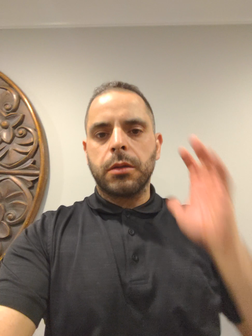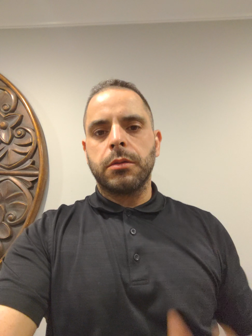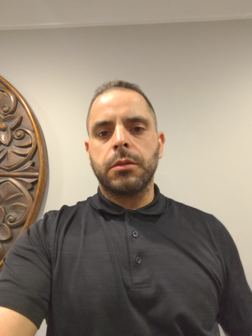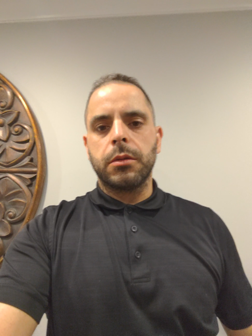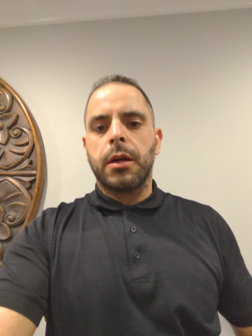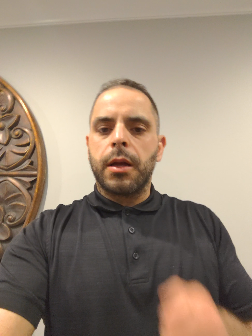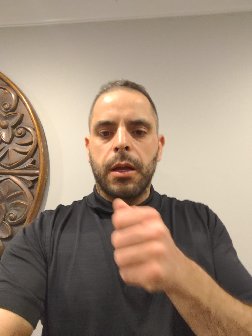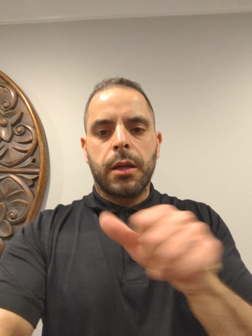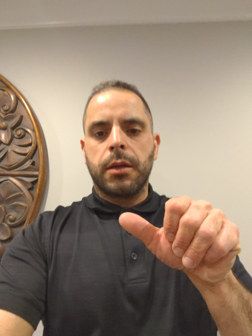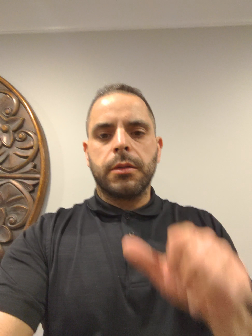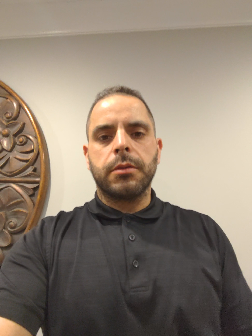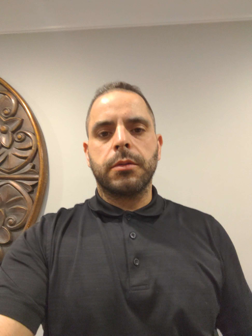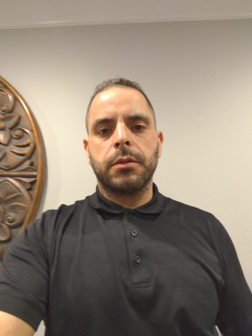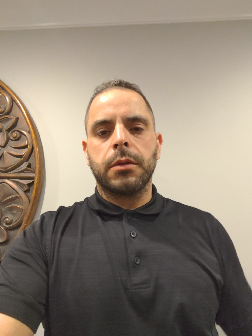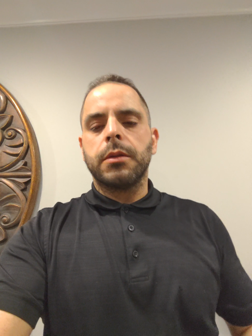any